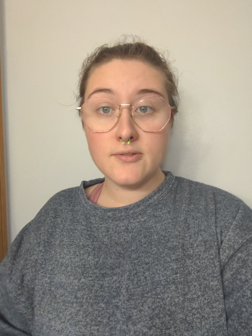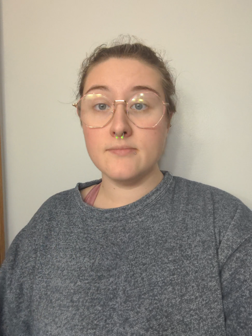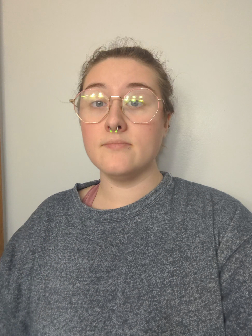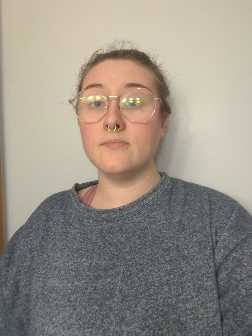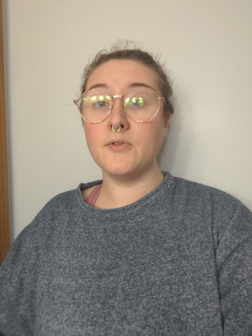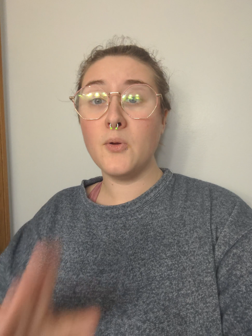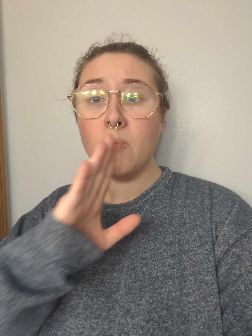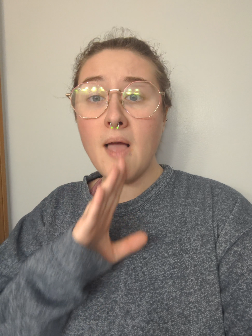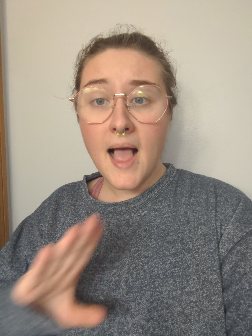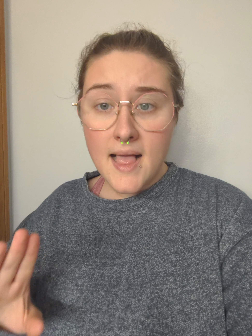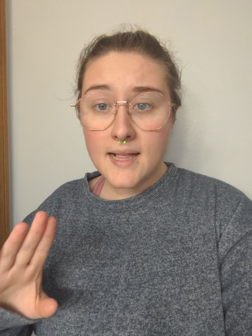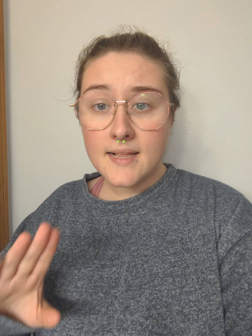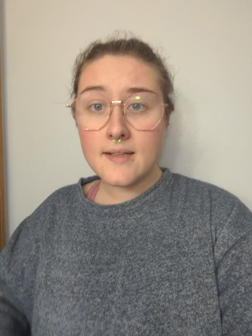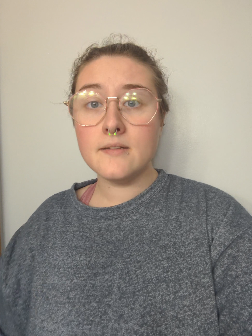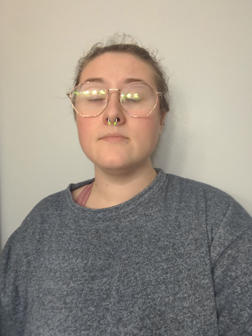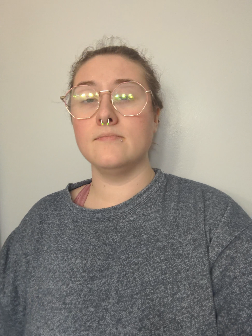quiet